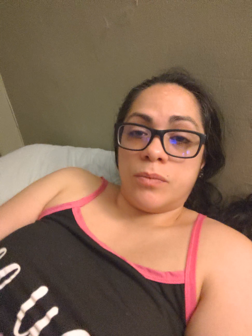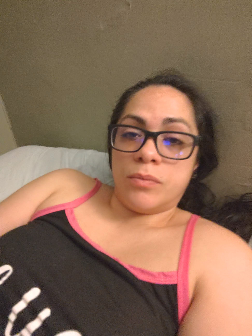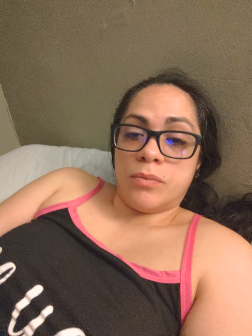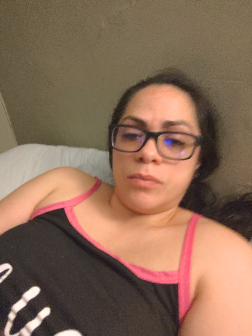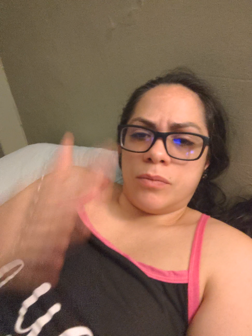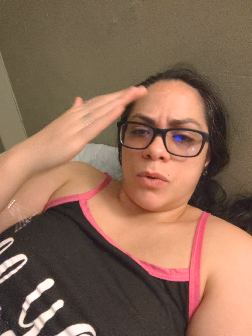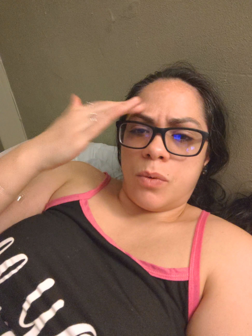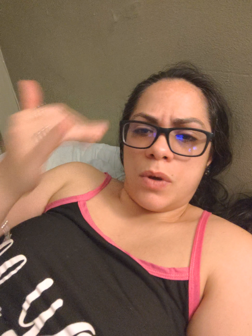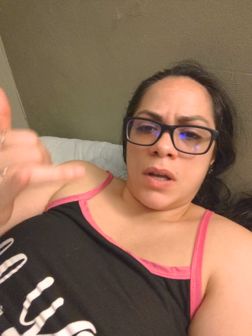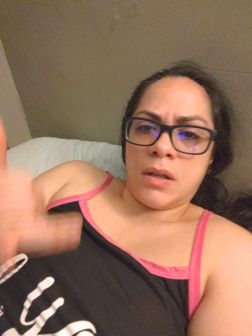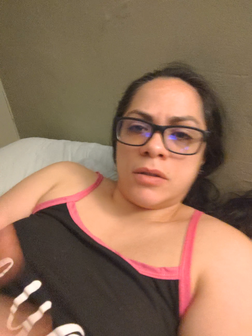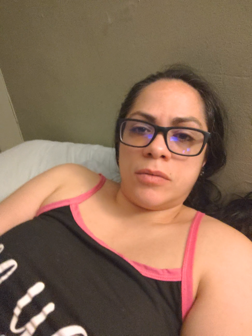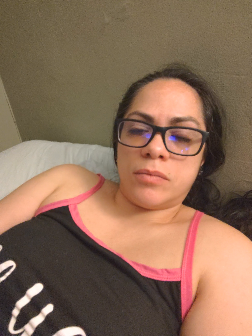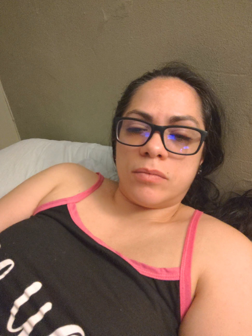why